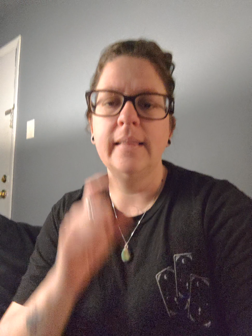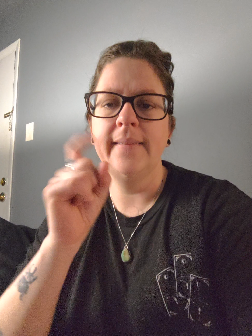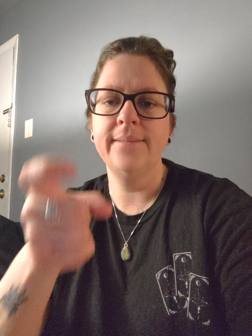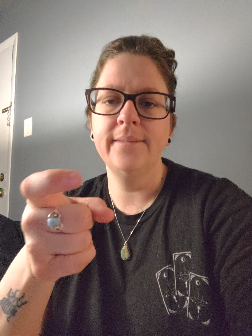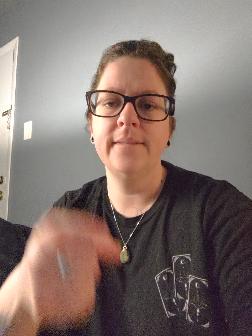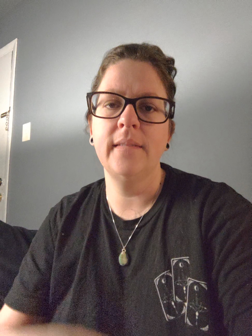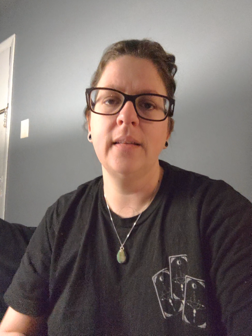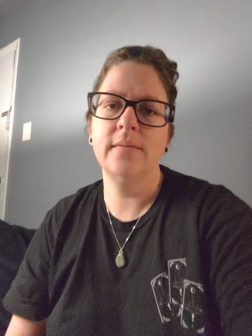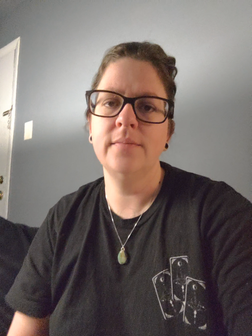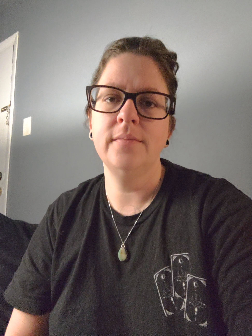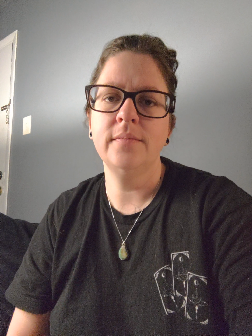gift